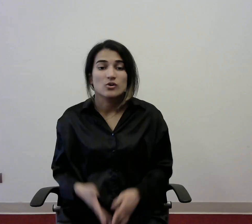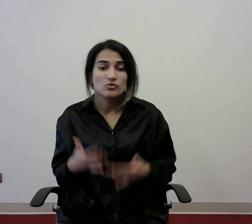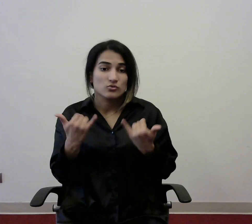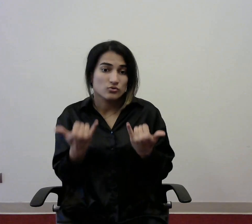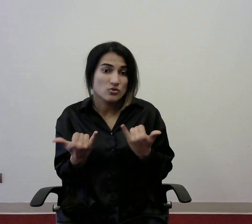indi